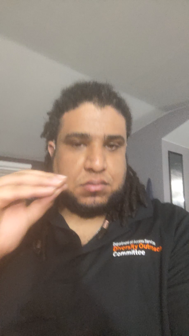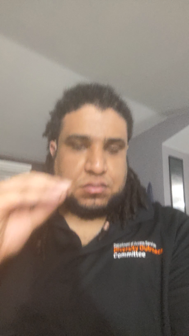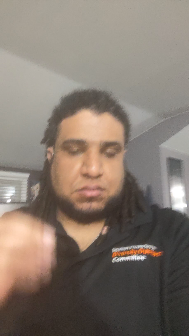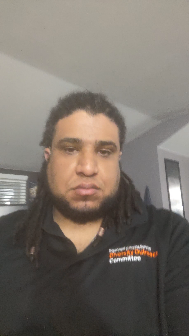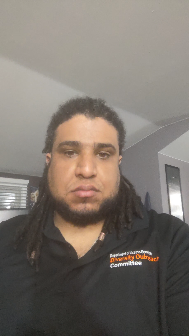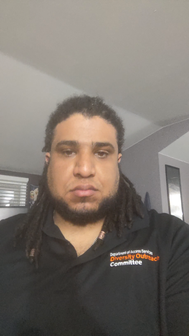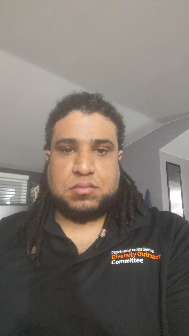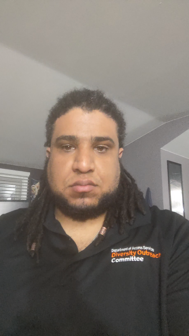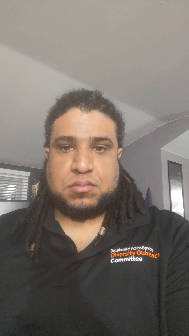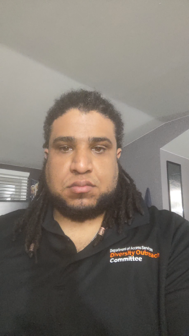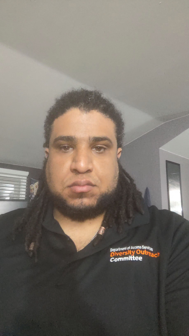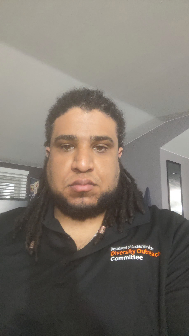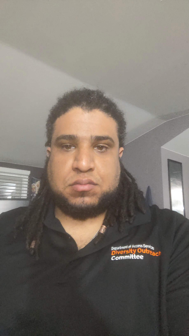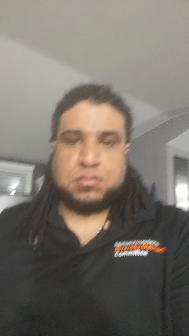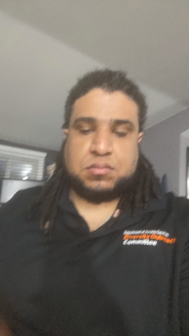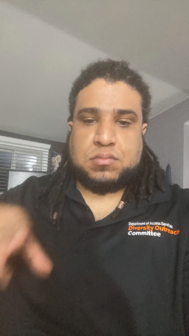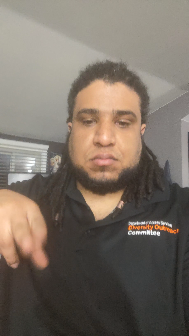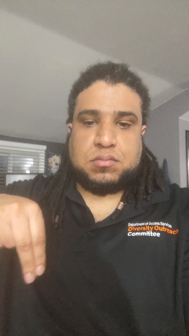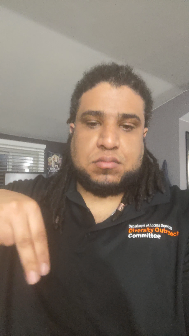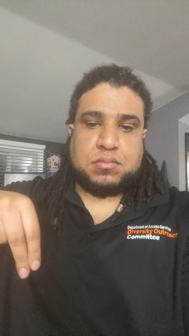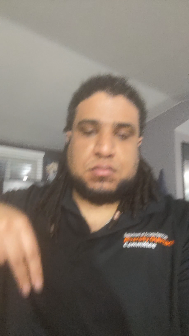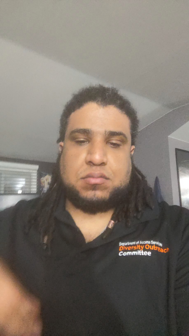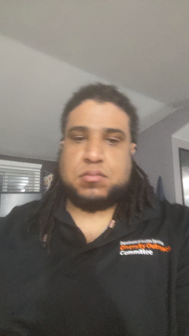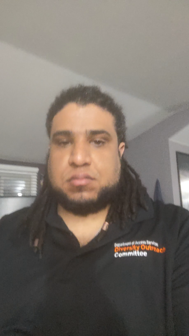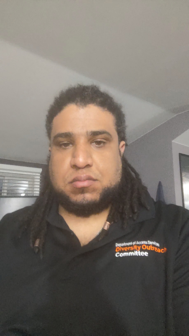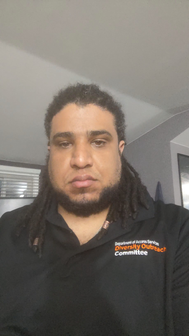diaper